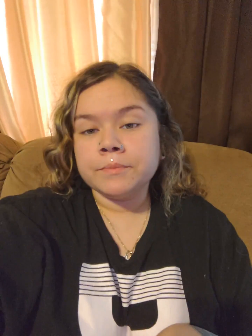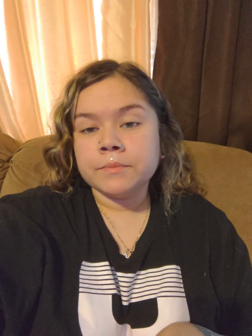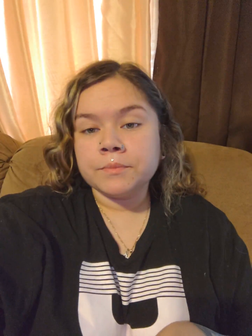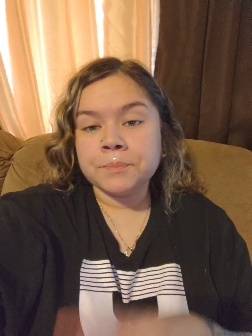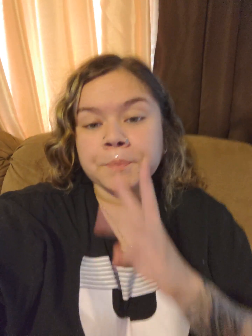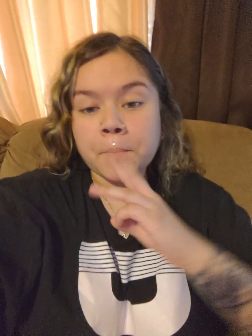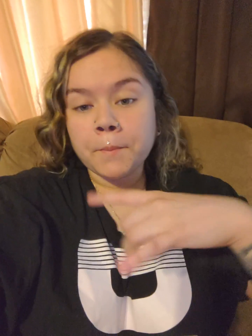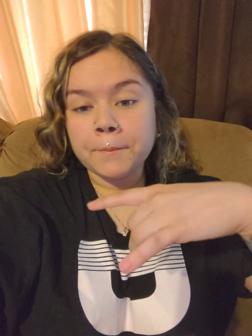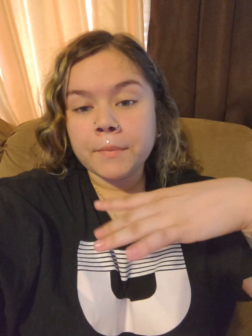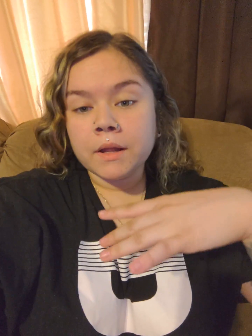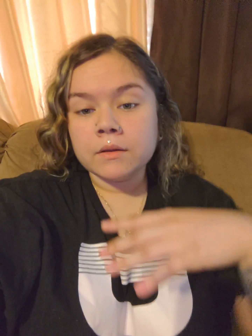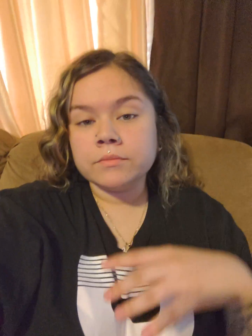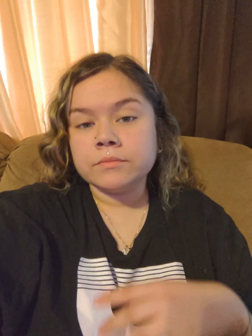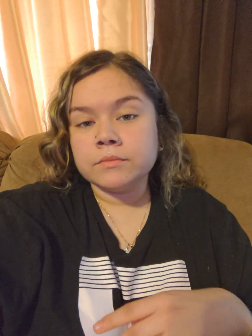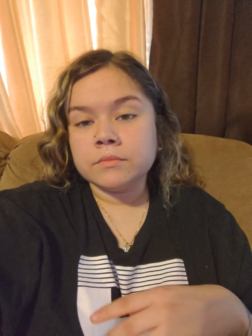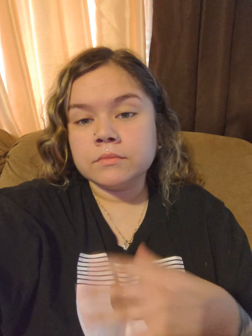melon